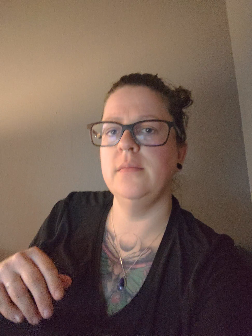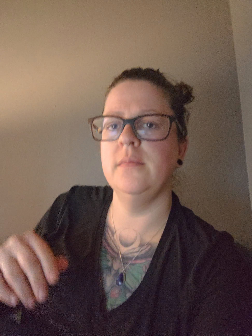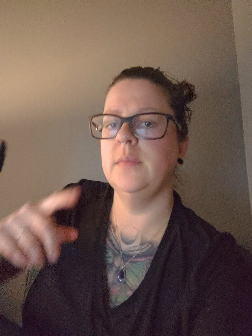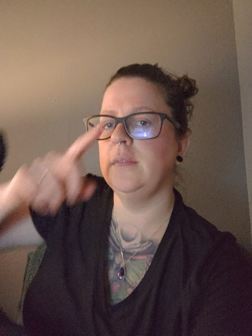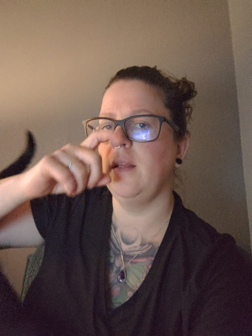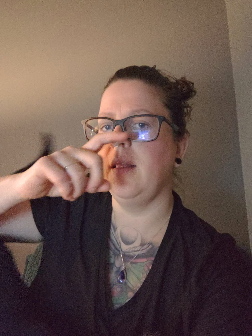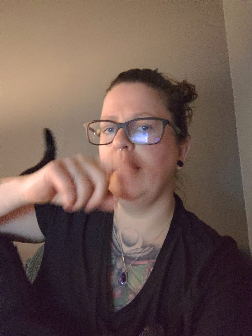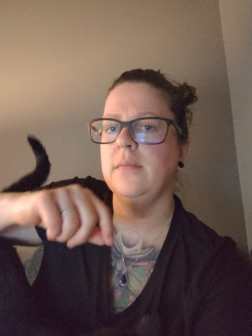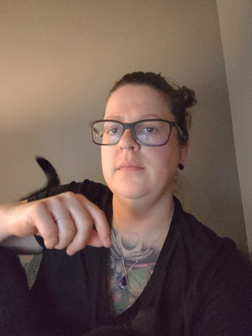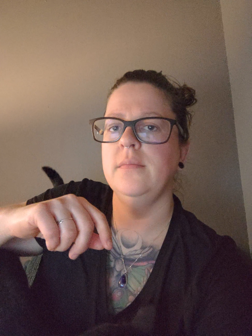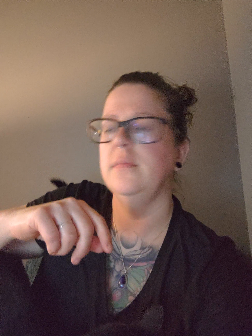doll